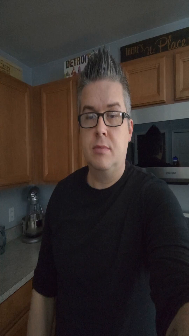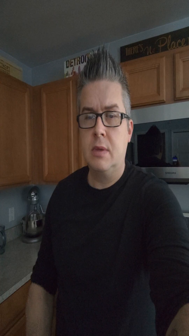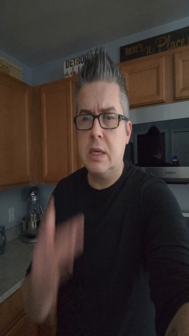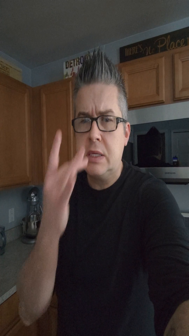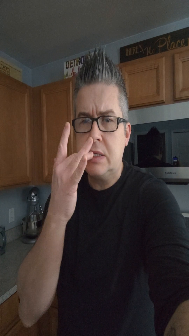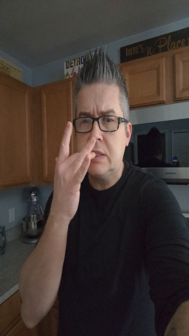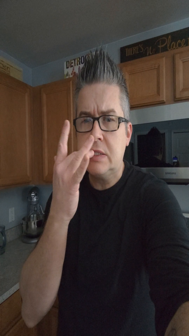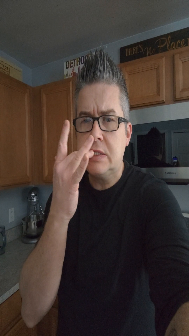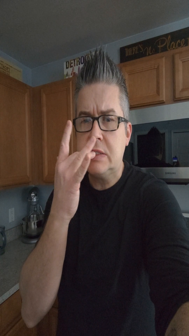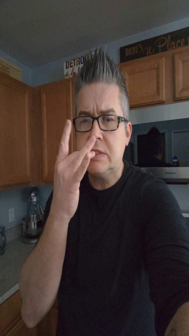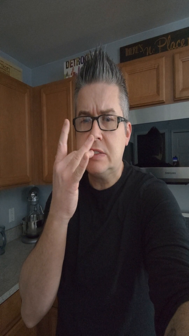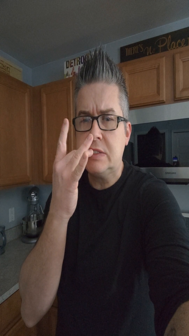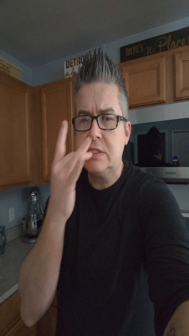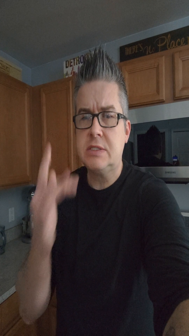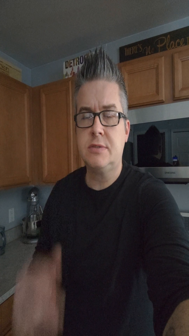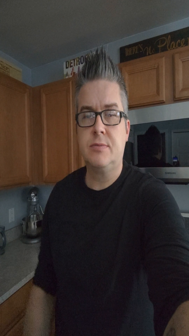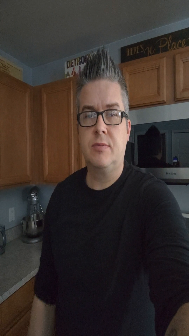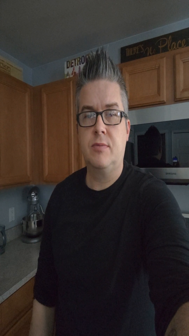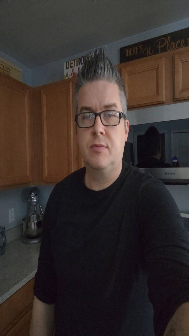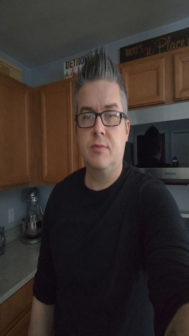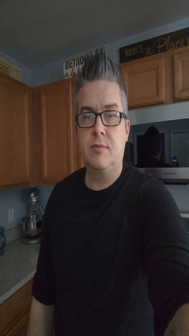taste